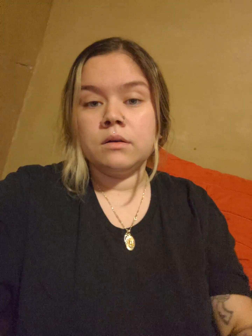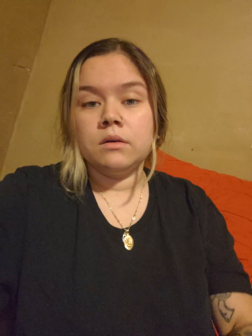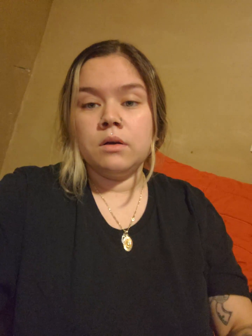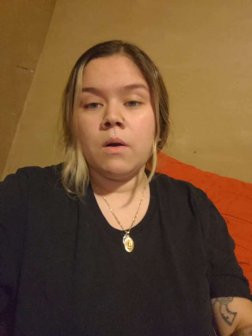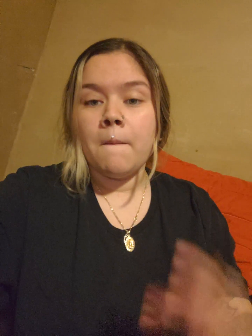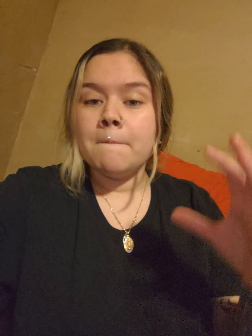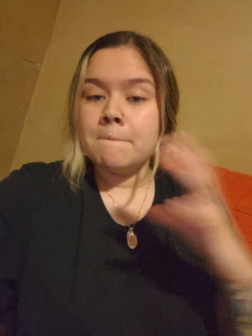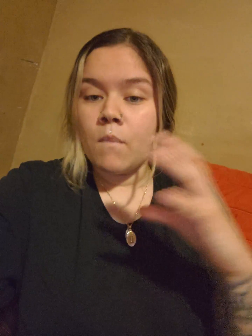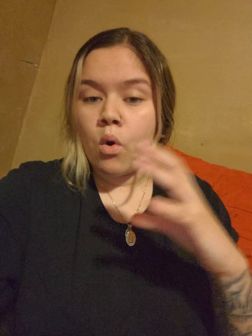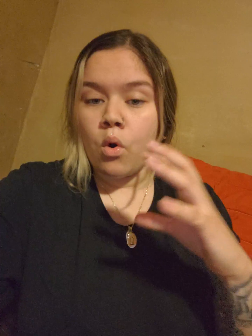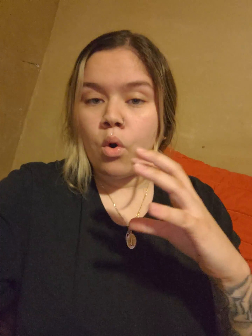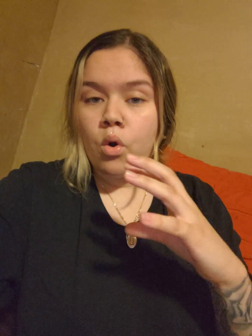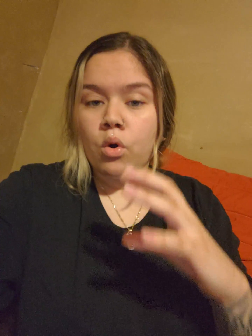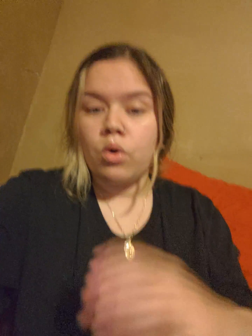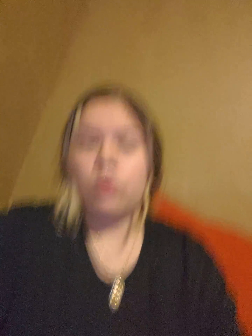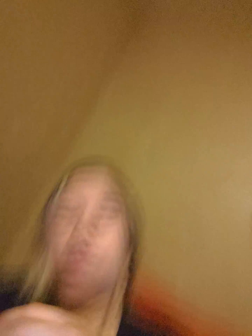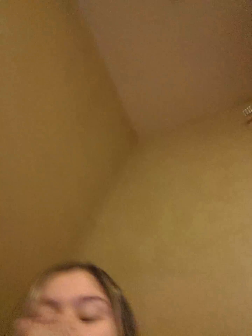ball